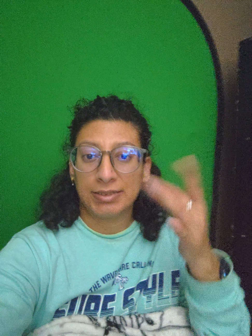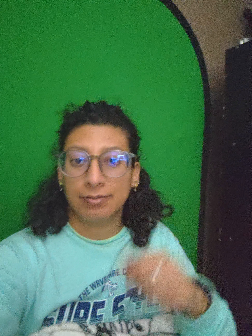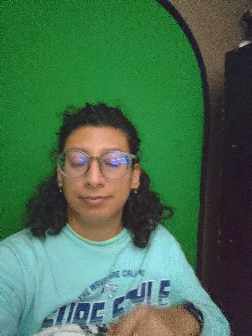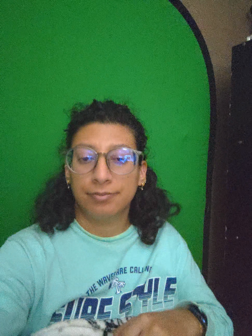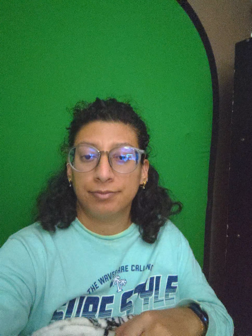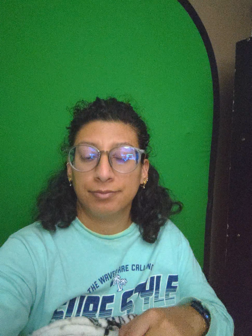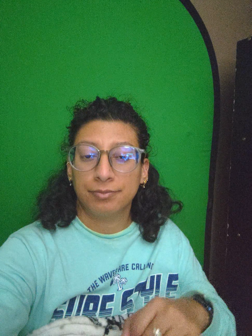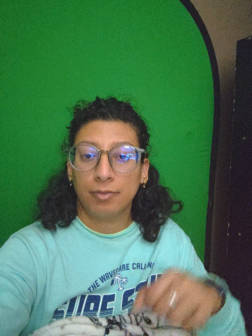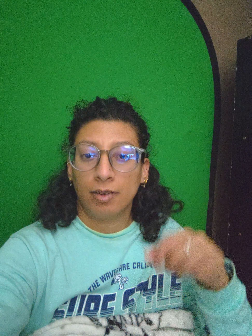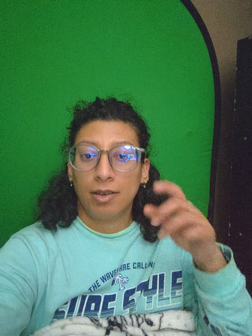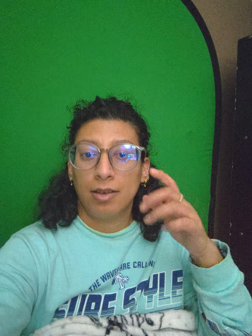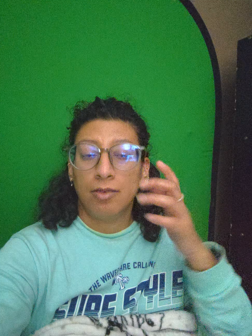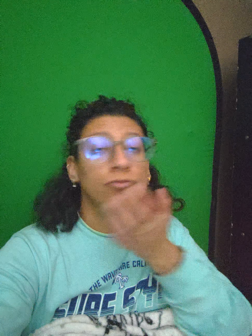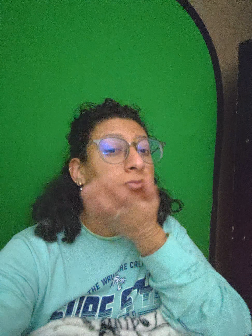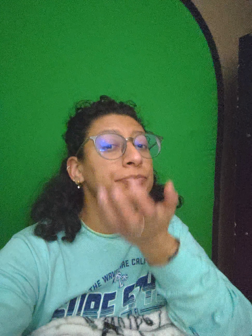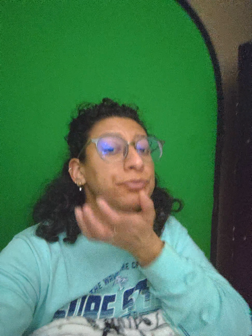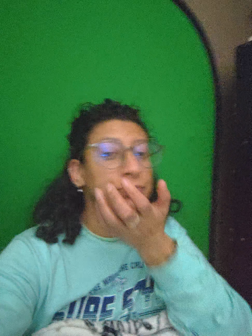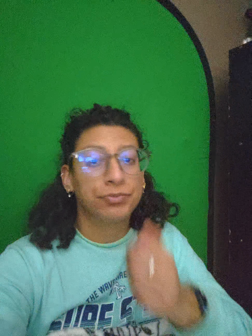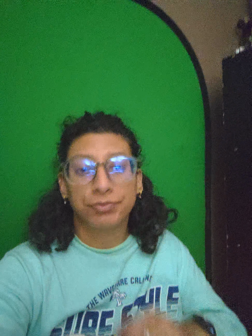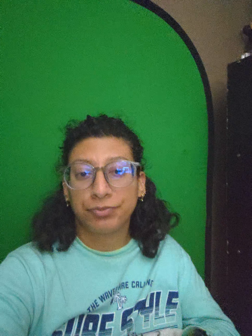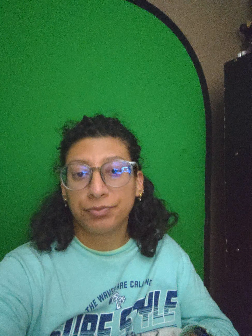grass